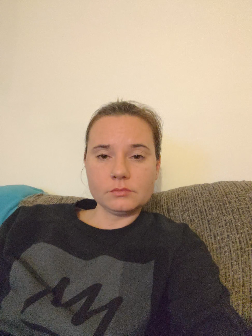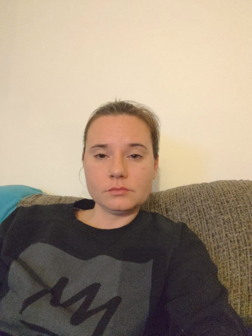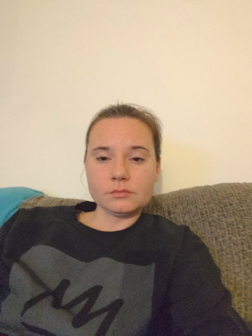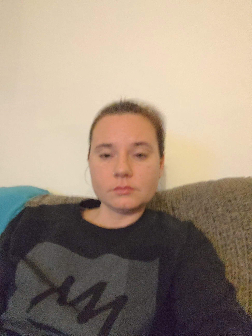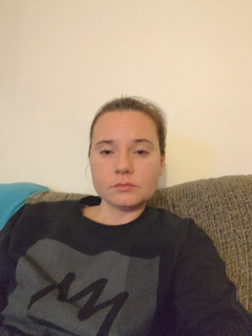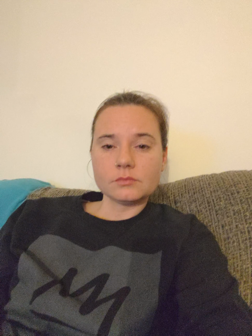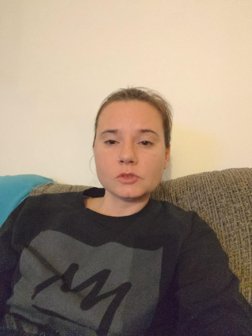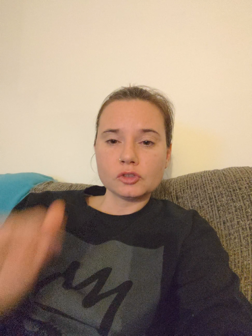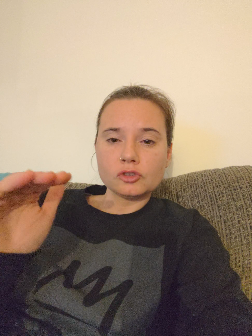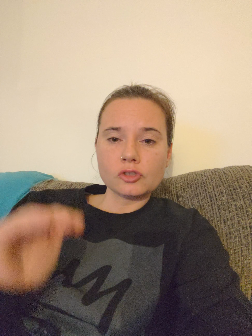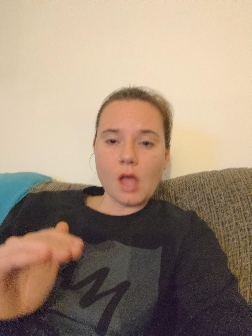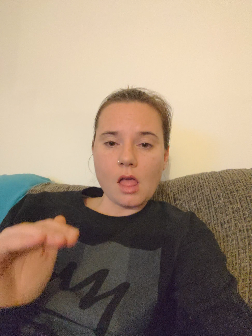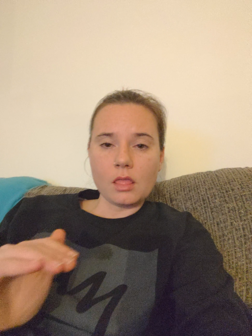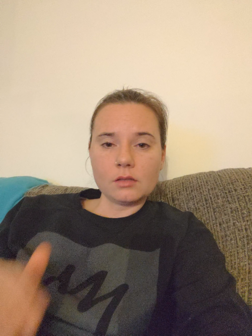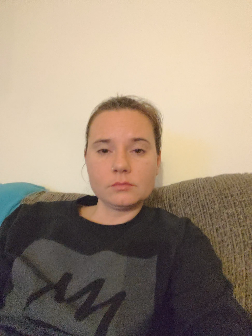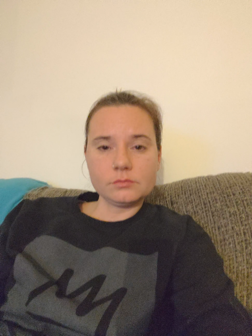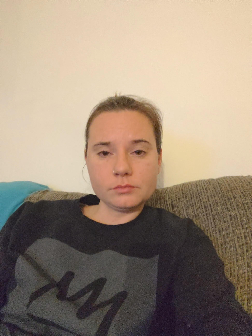child